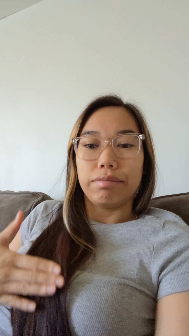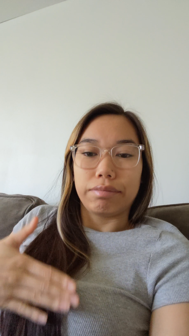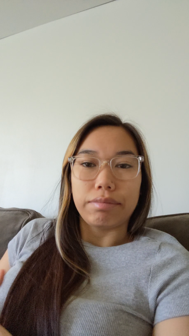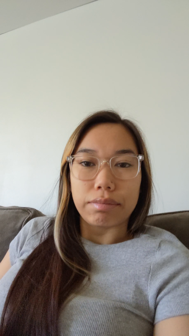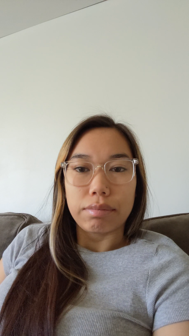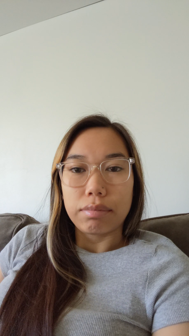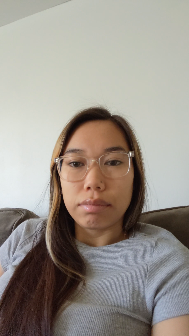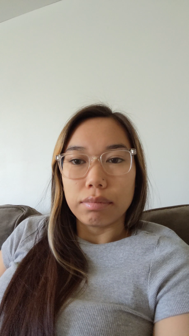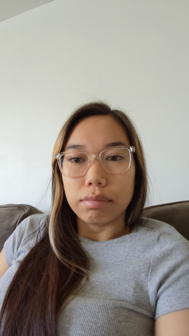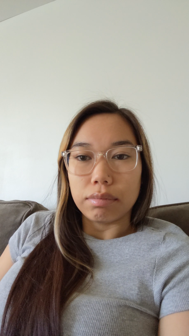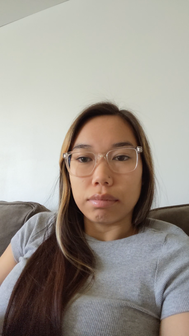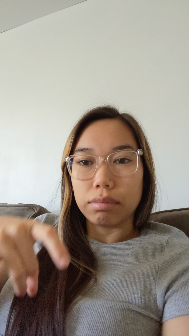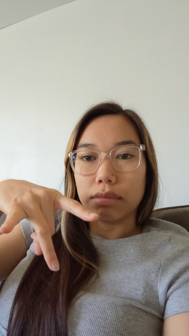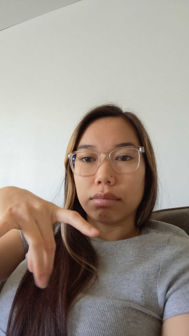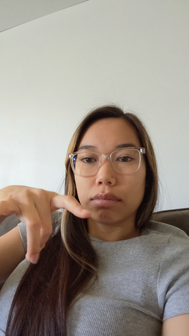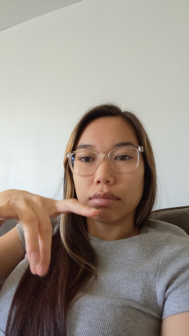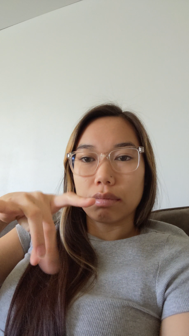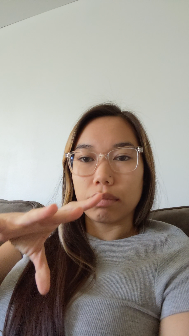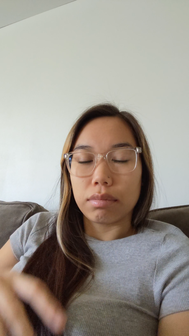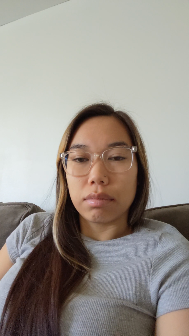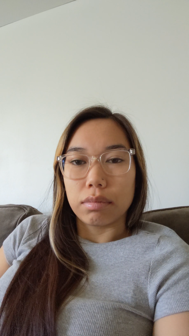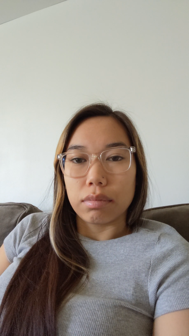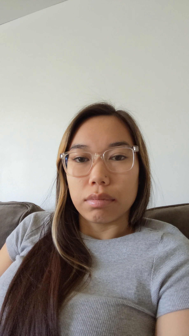pumpkin